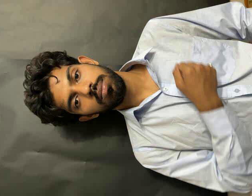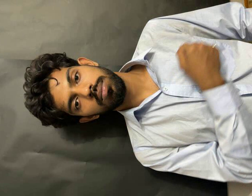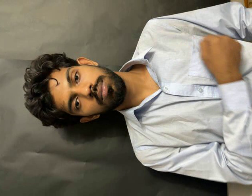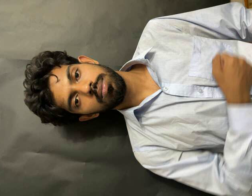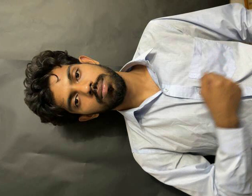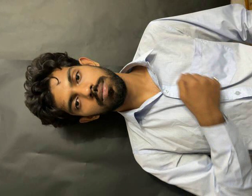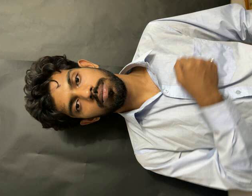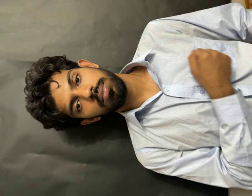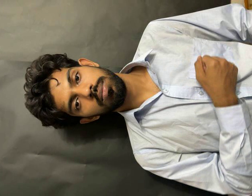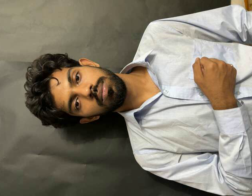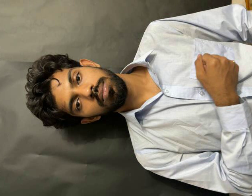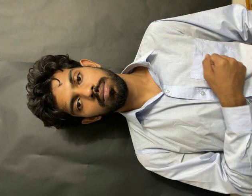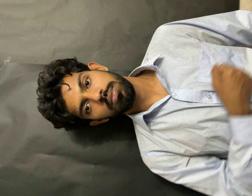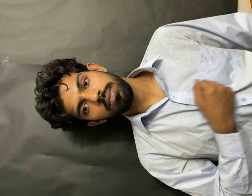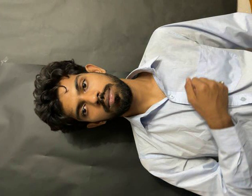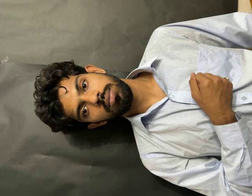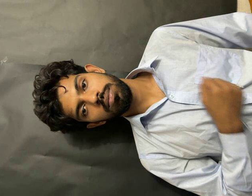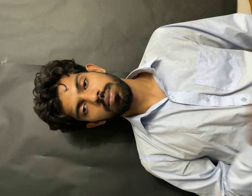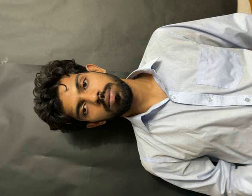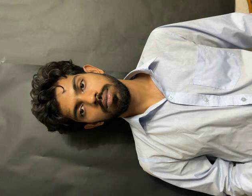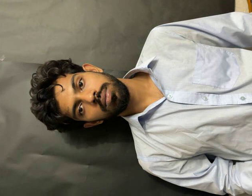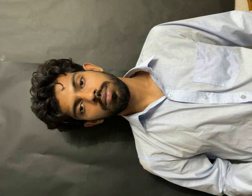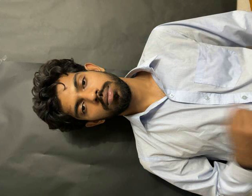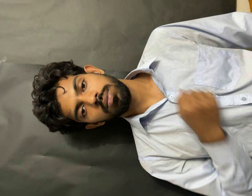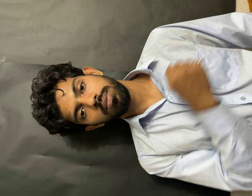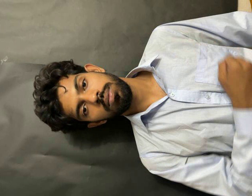sorry